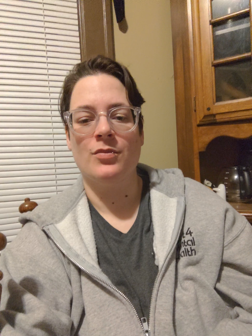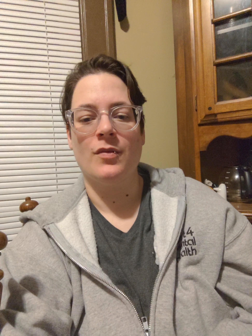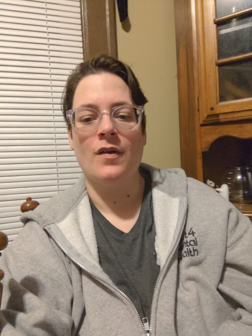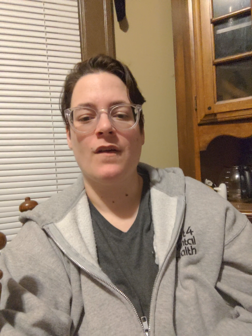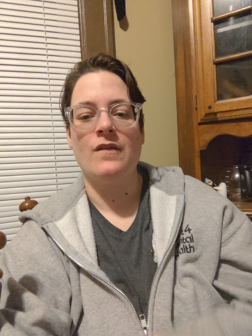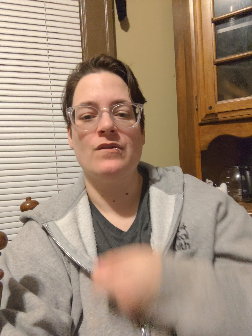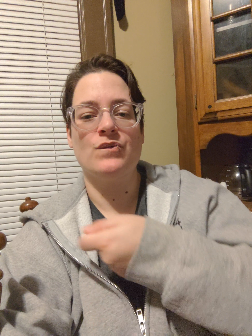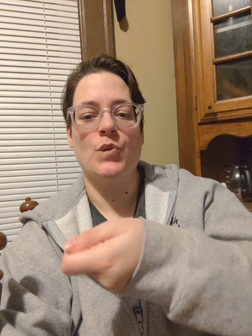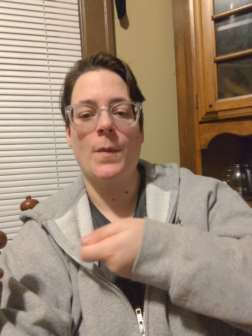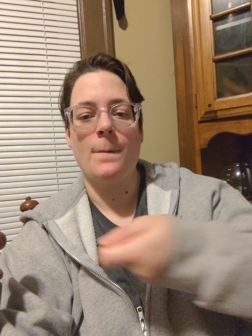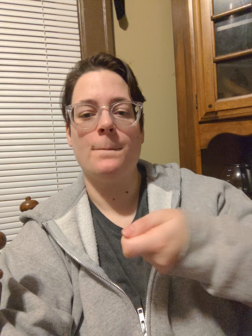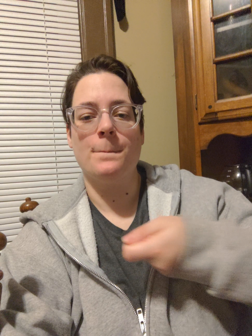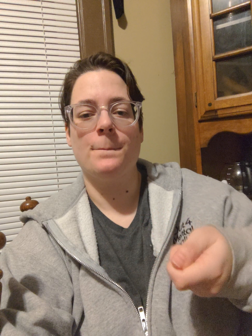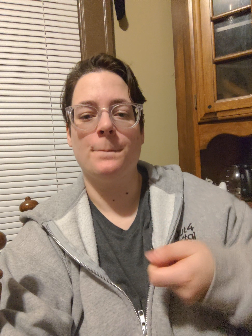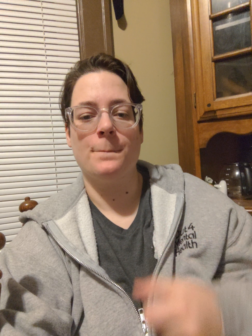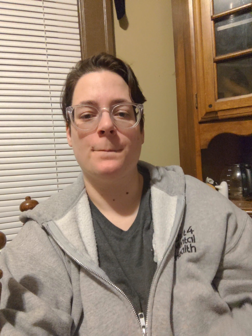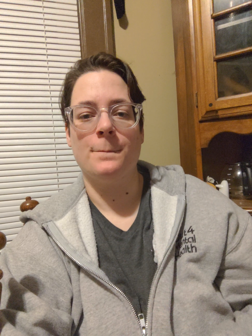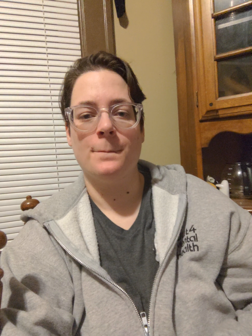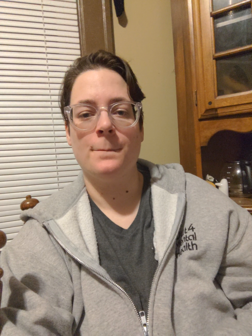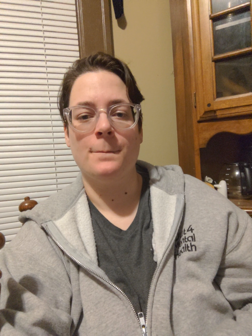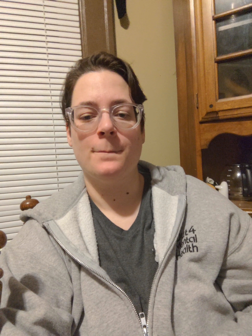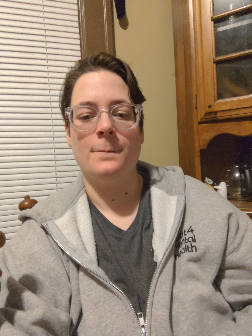vacuum